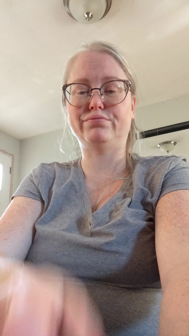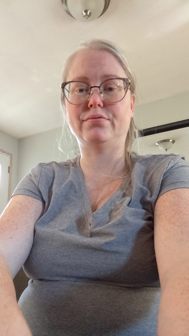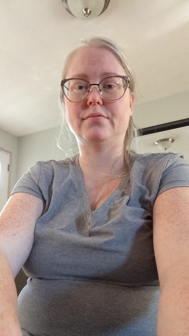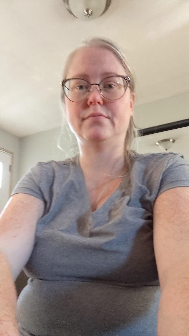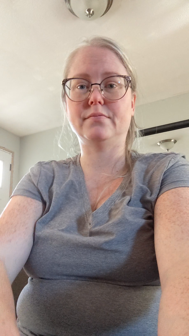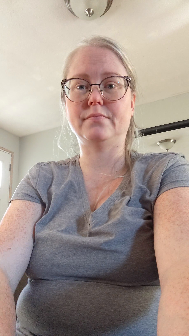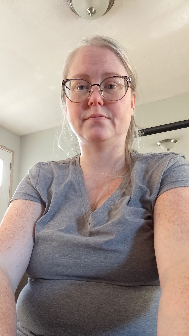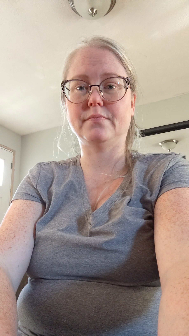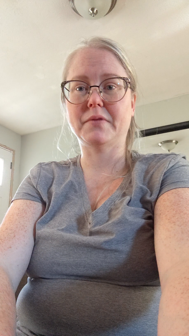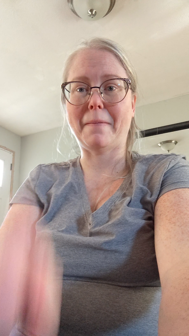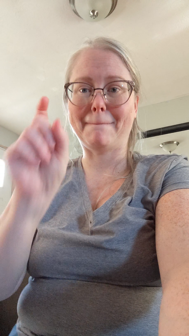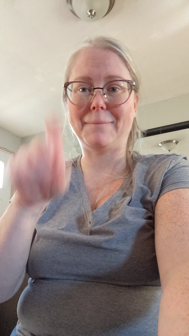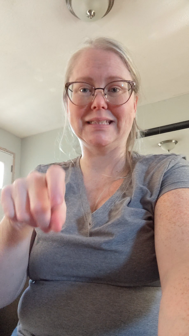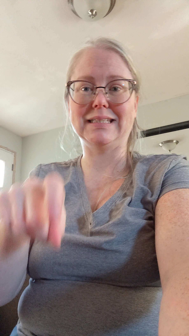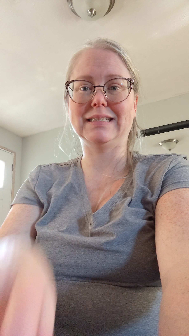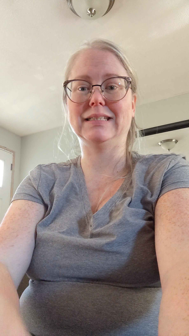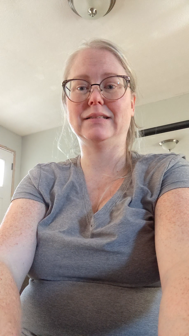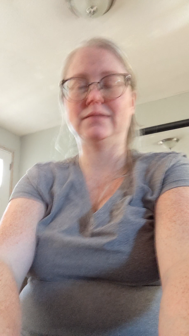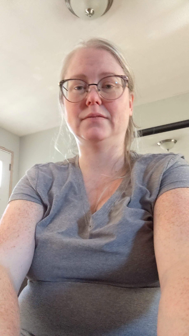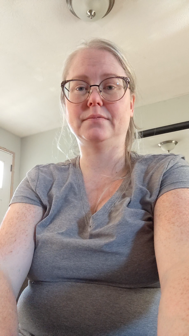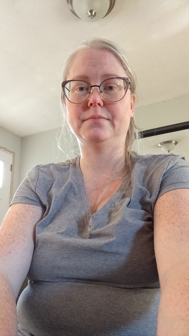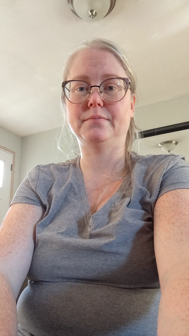must